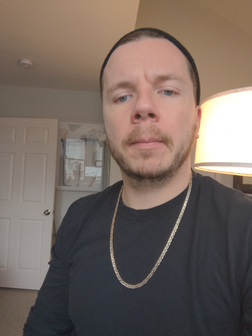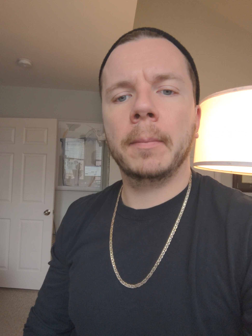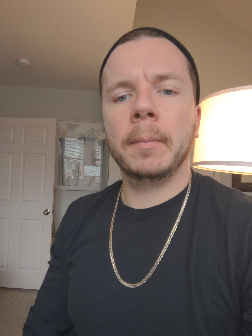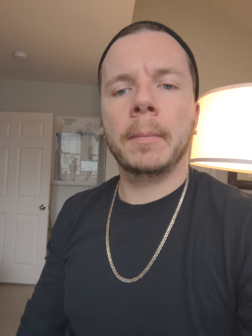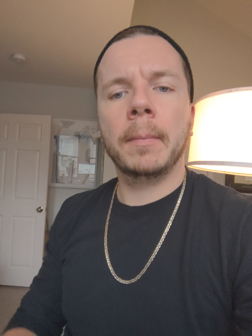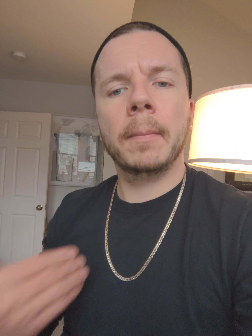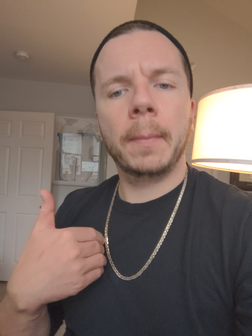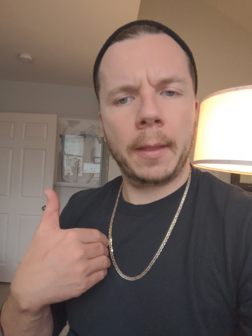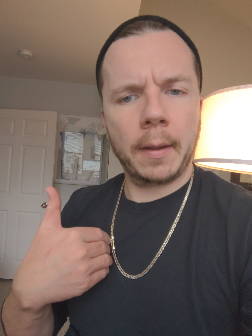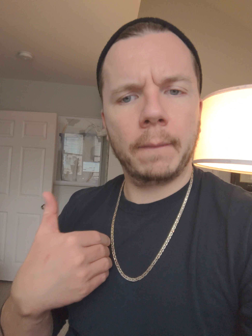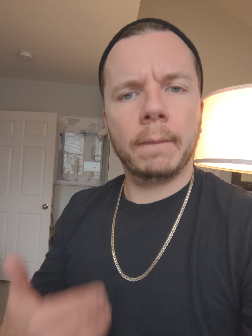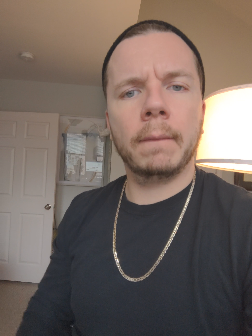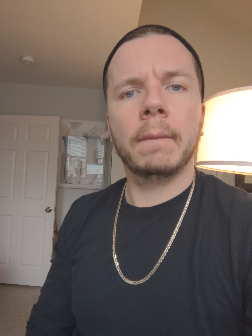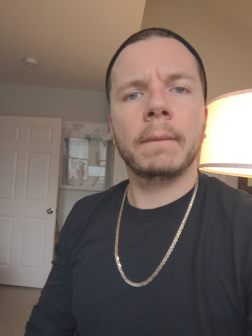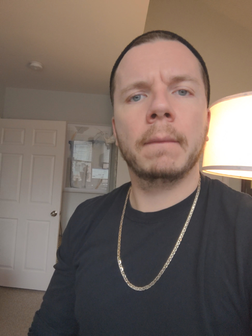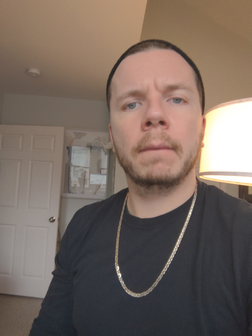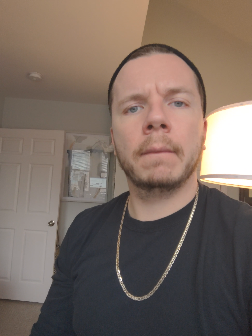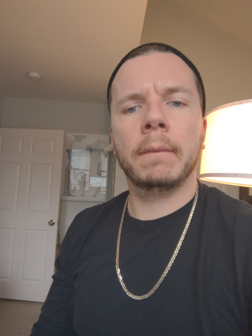have